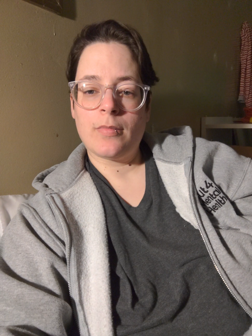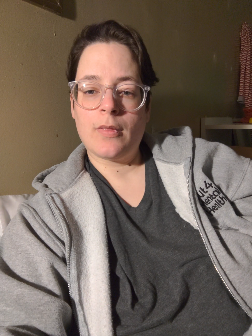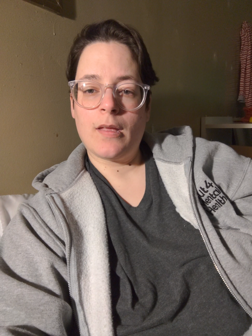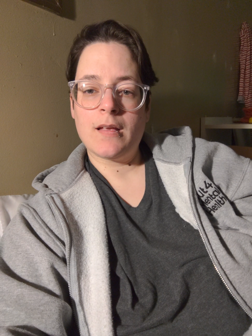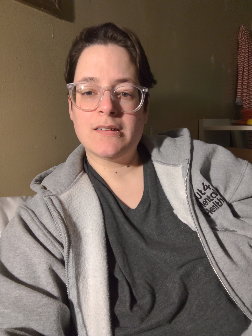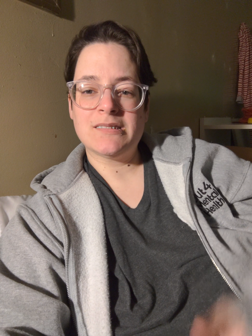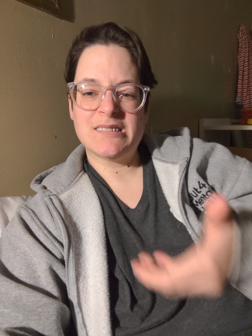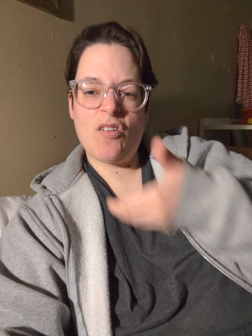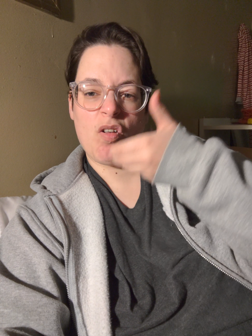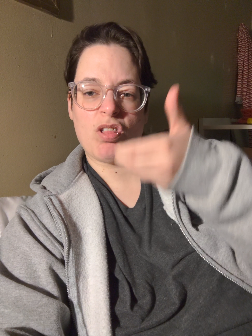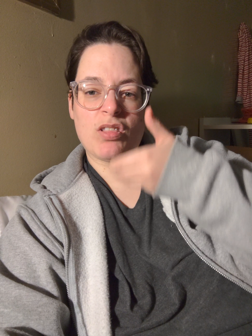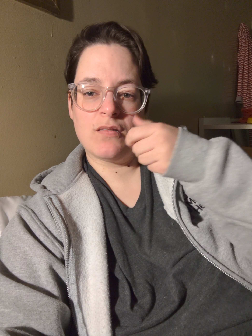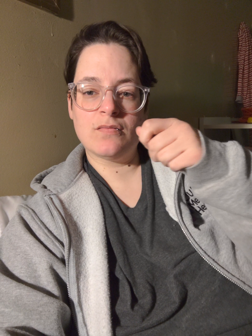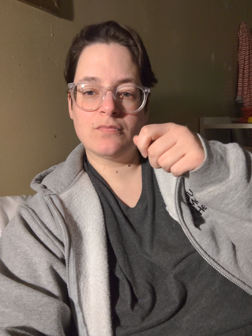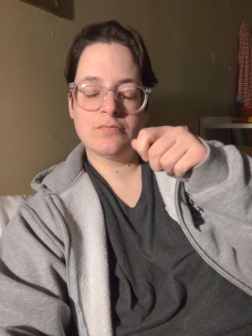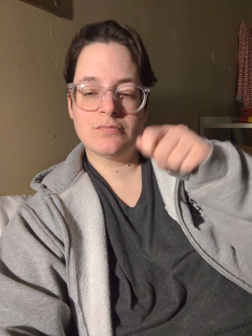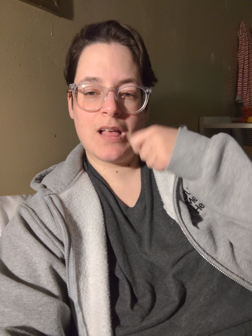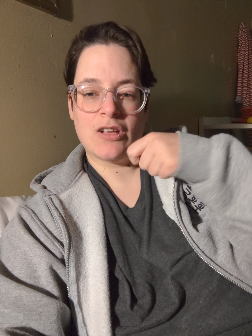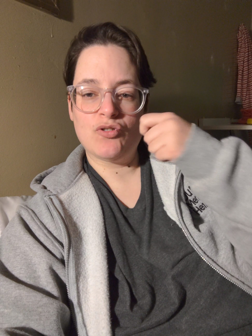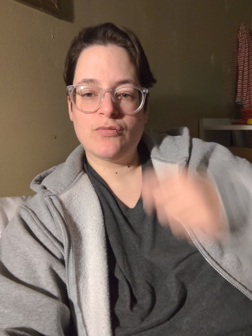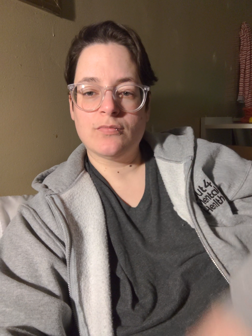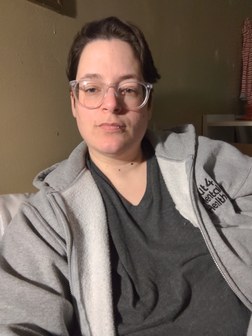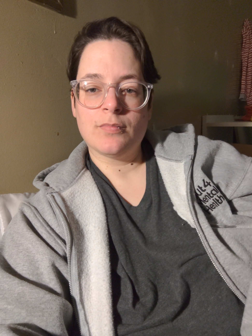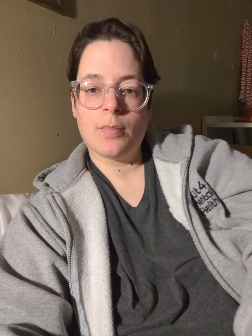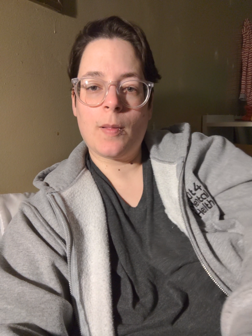cereal